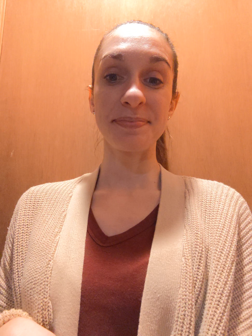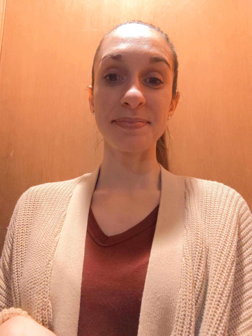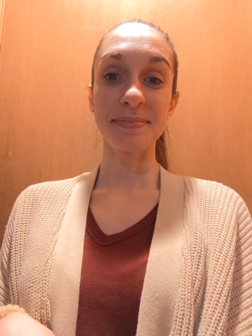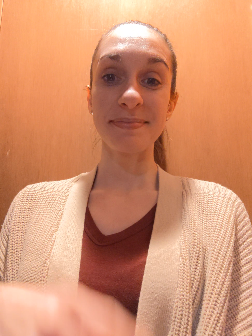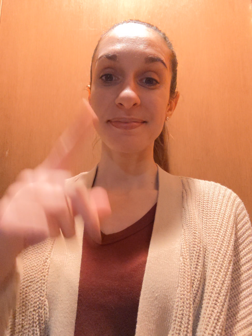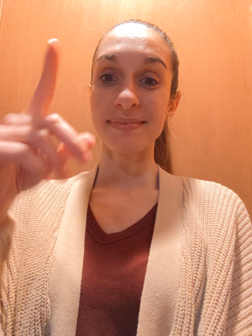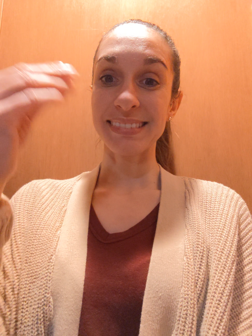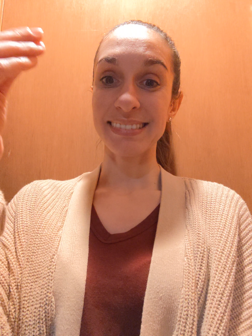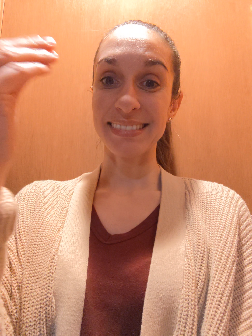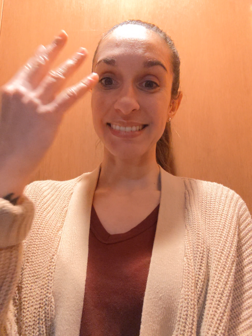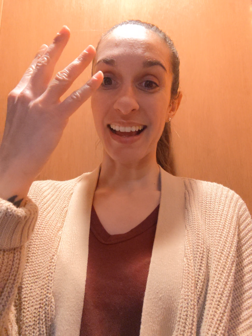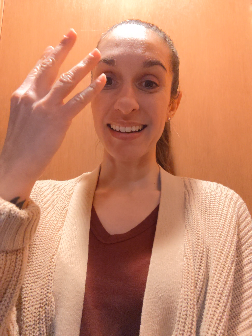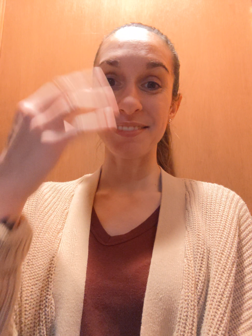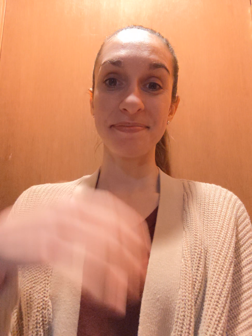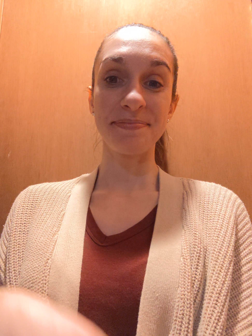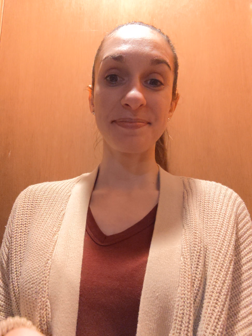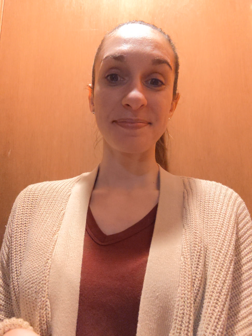sun